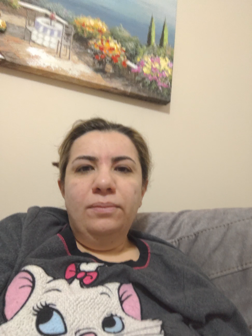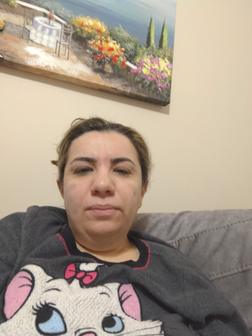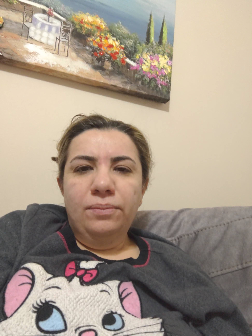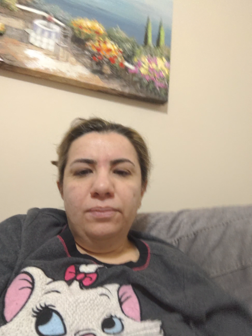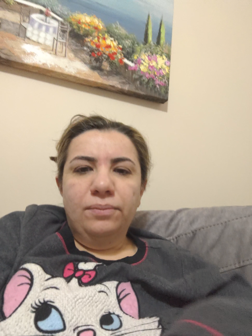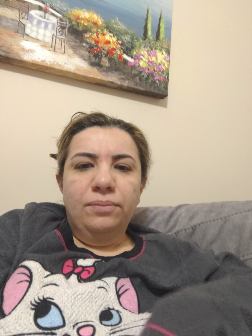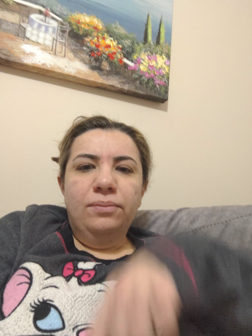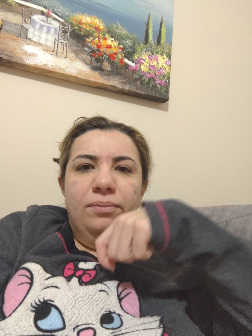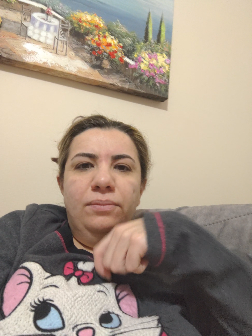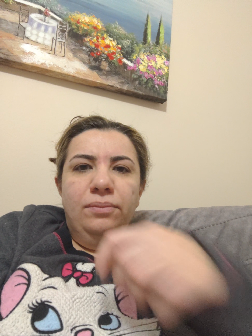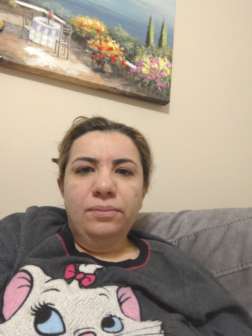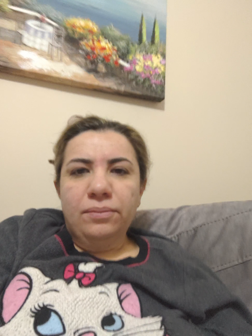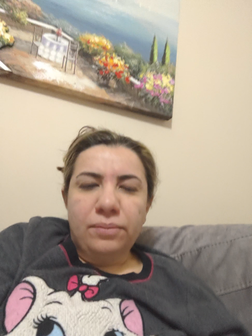zipper